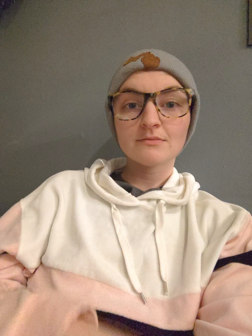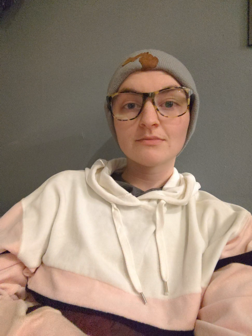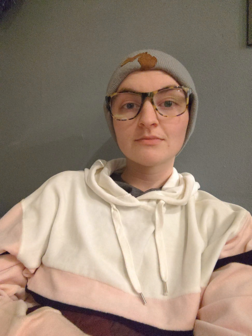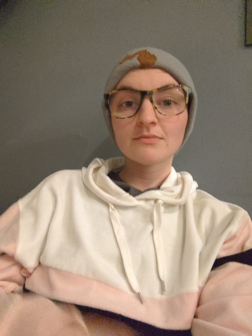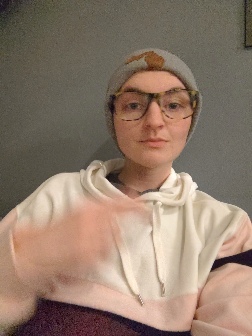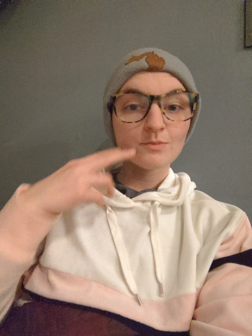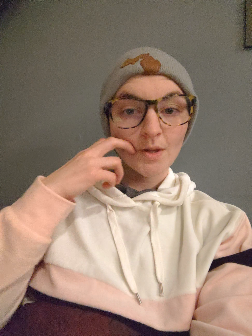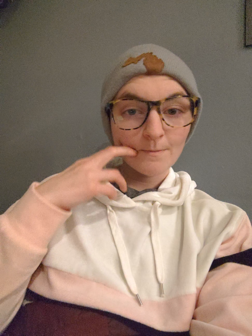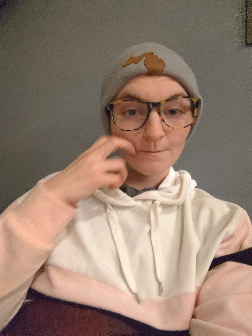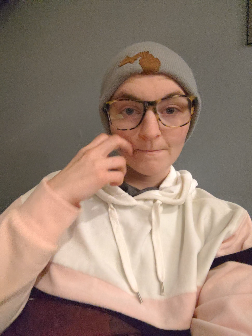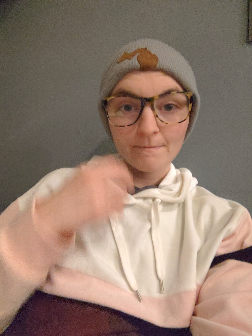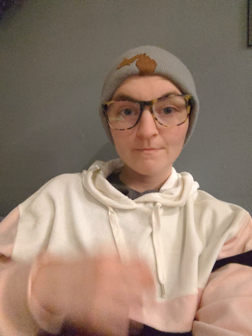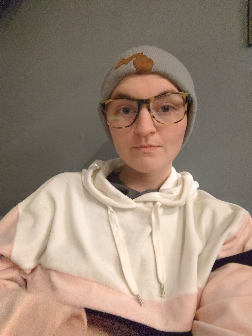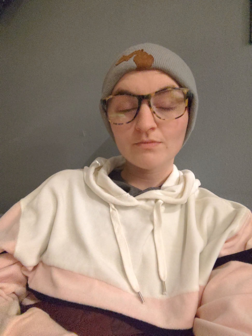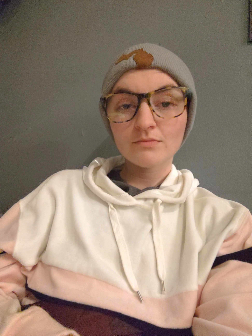gum